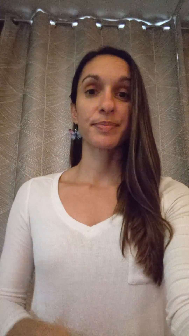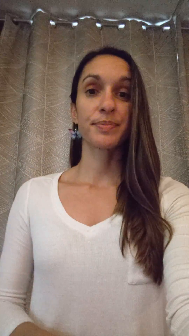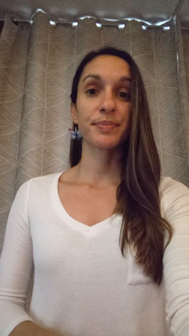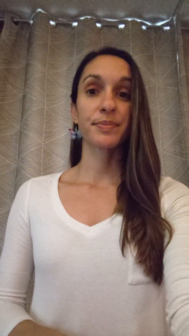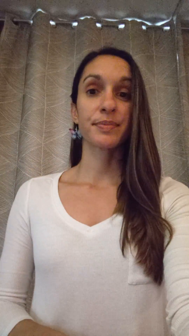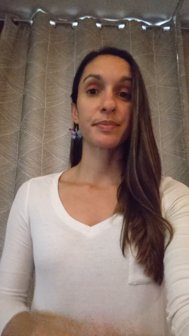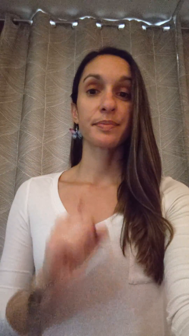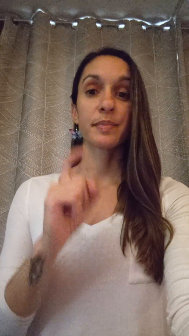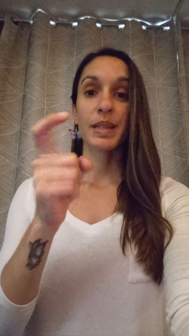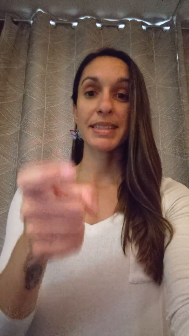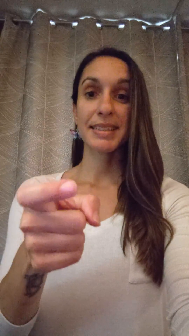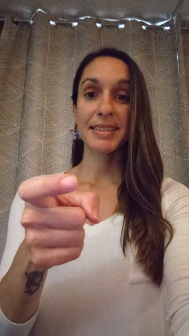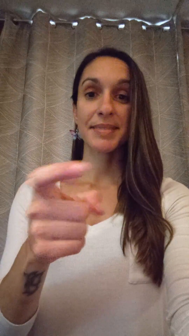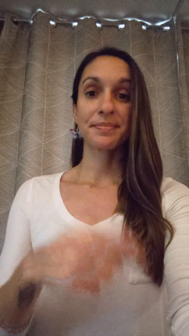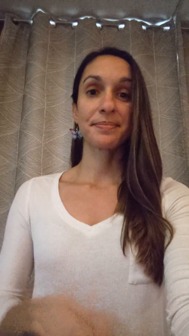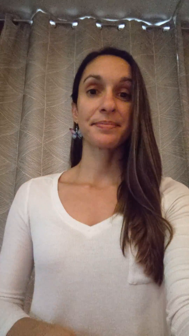present